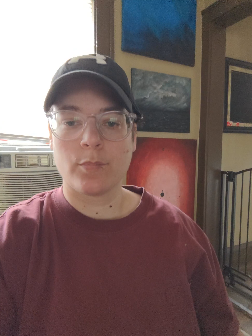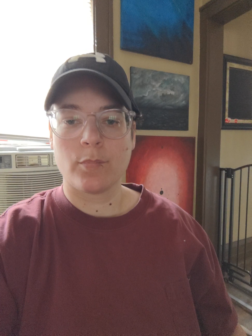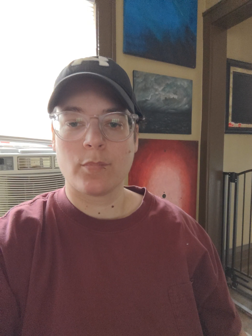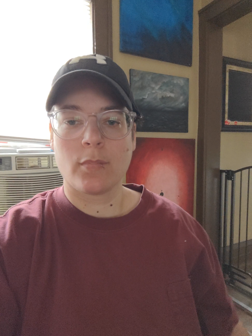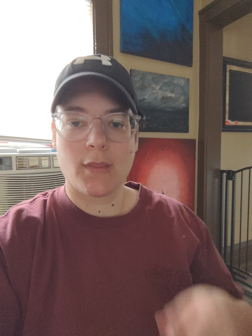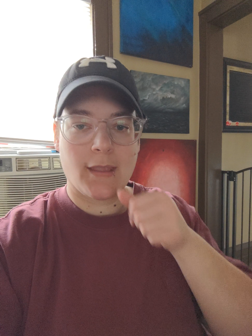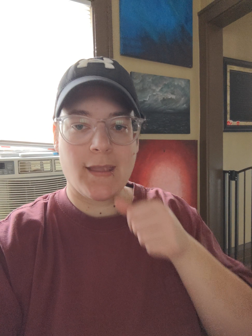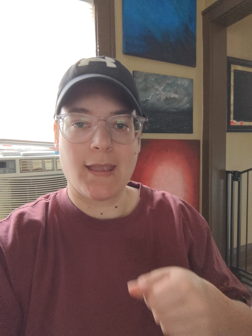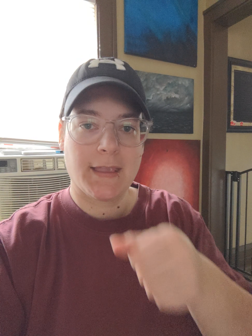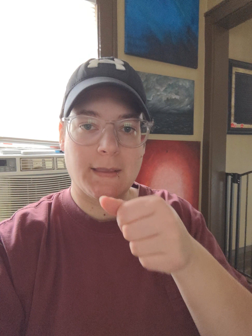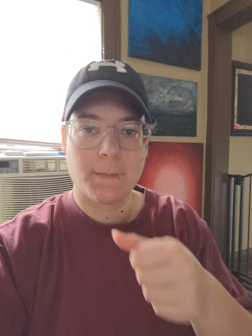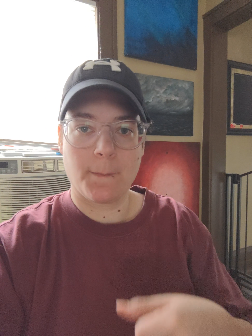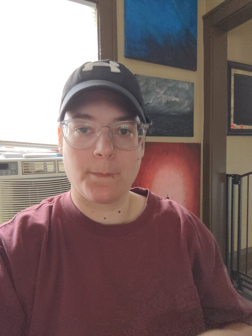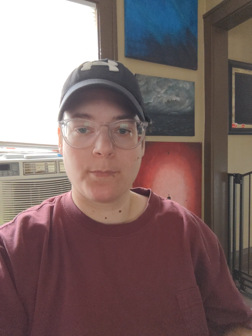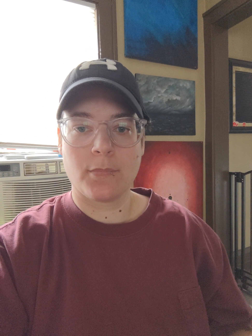hide